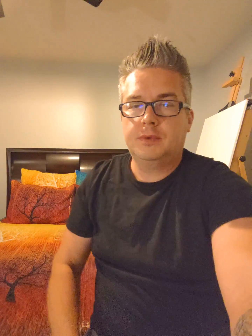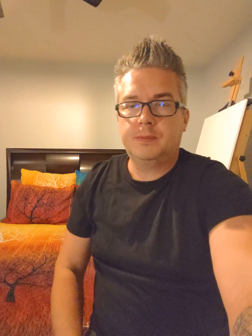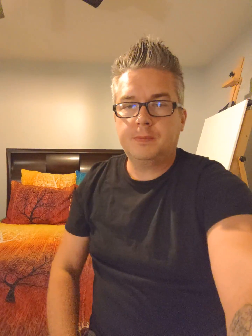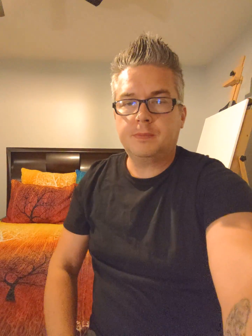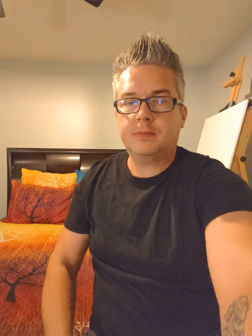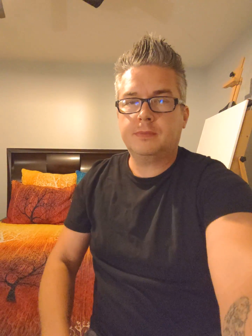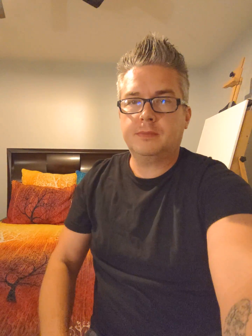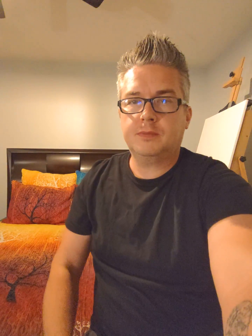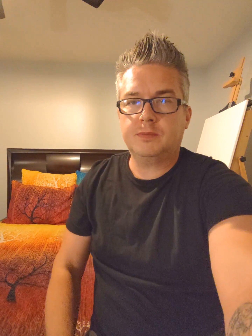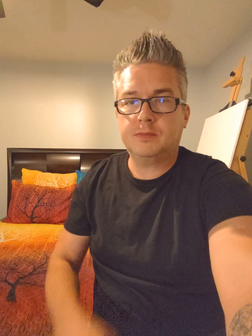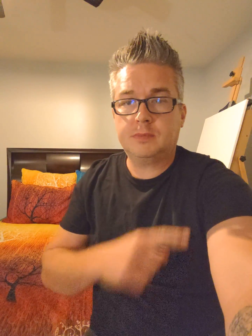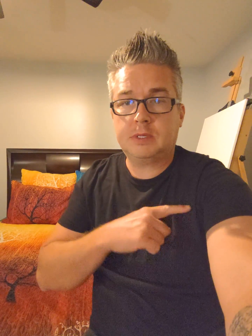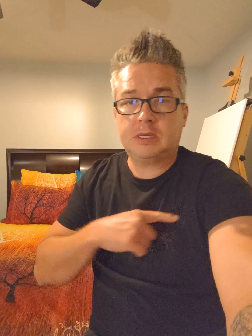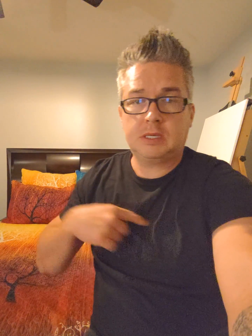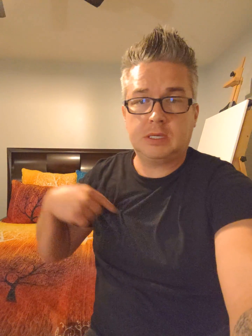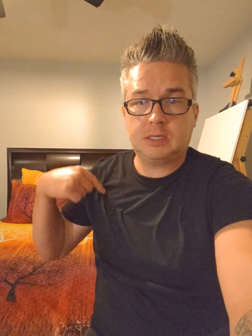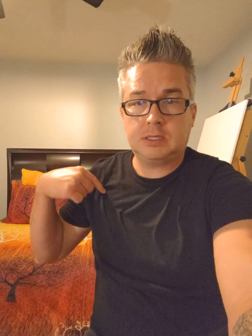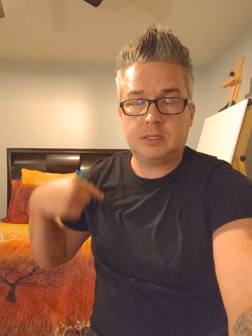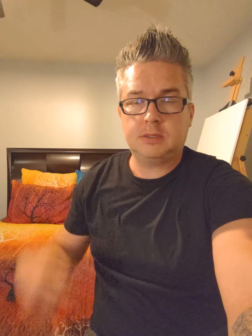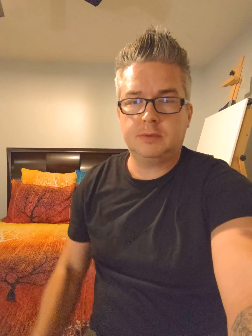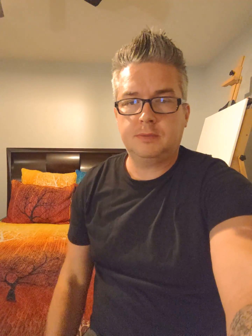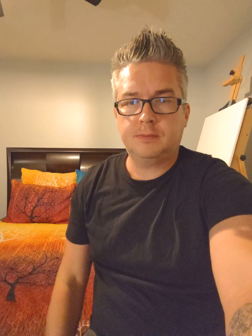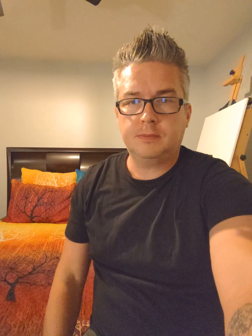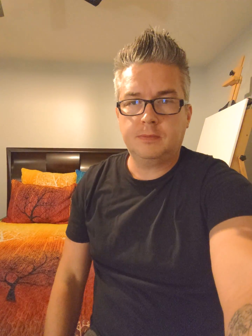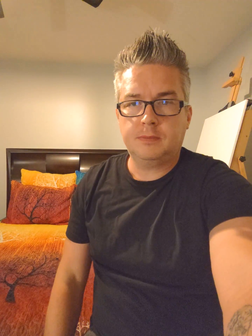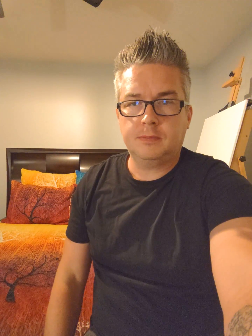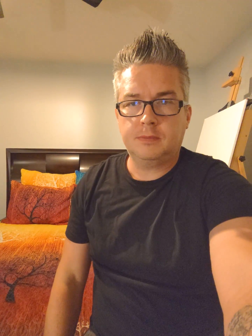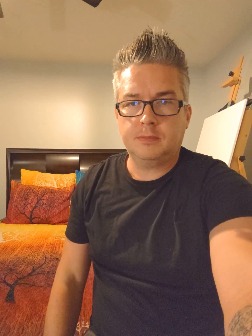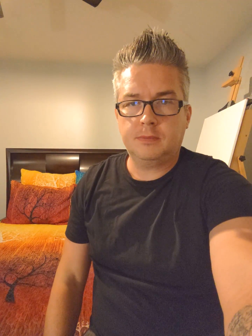necklace